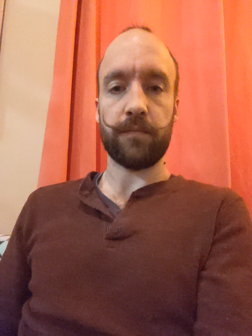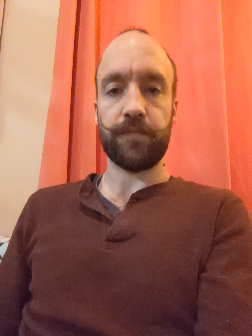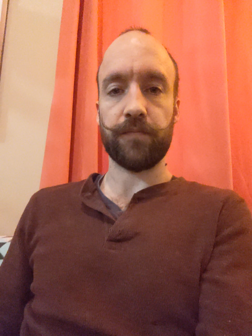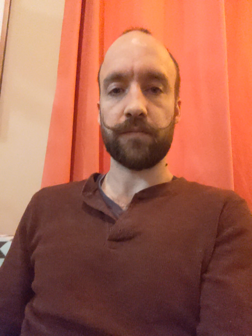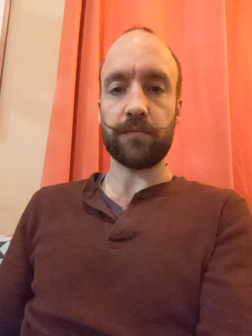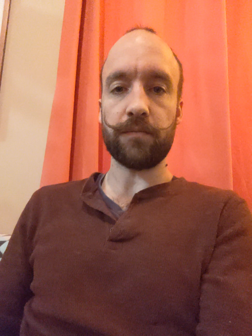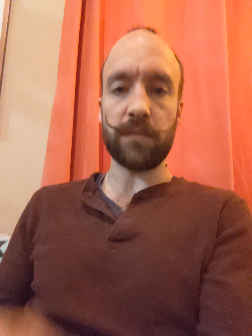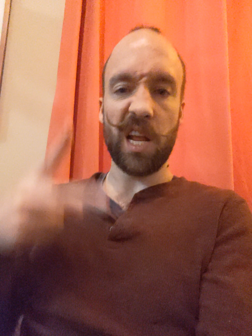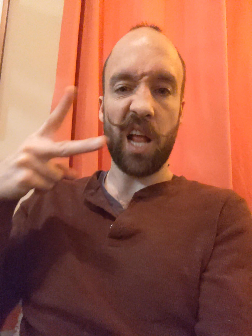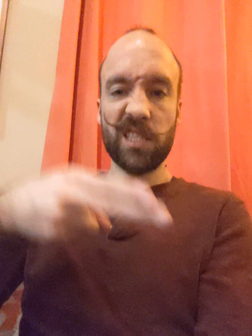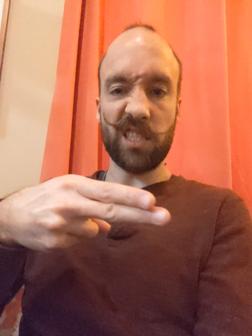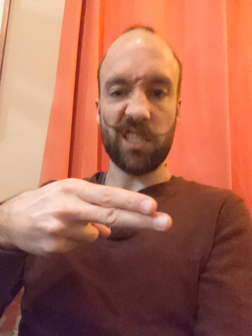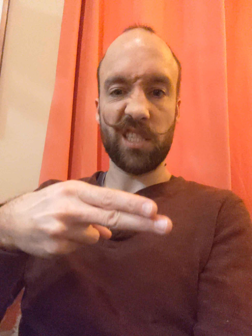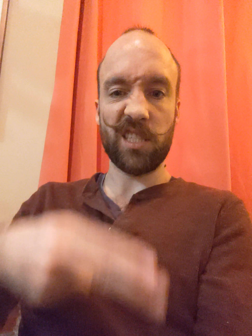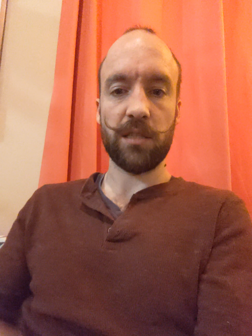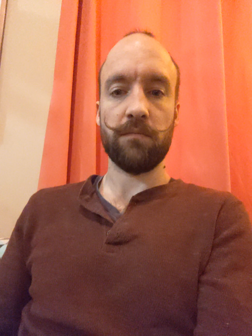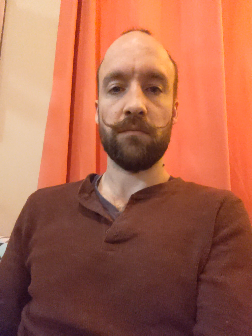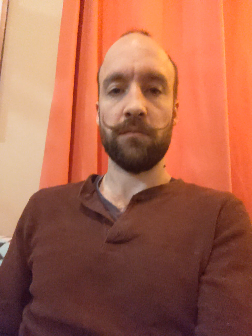cut